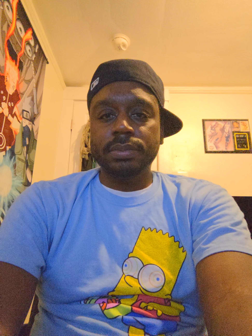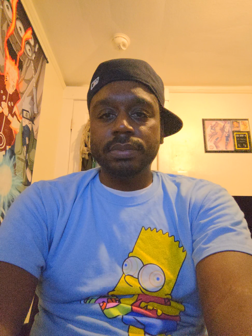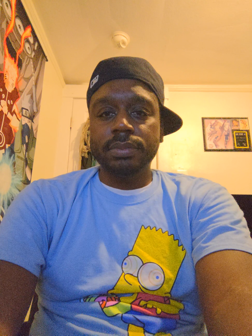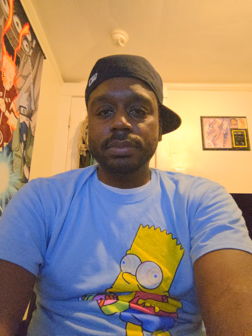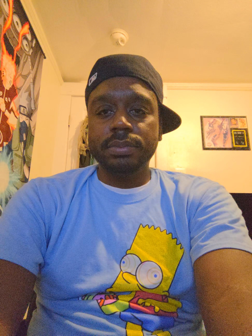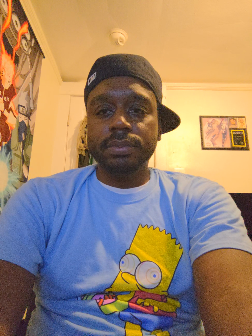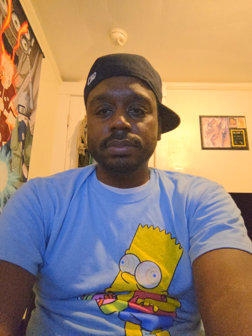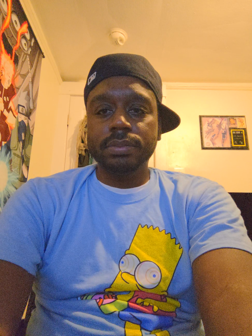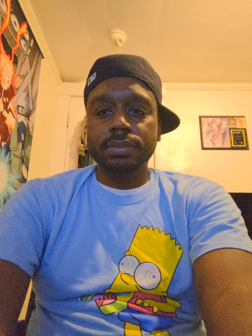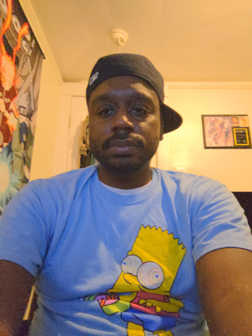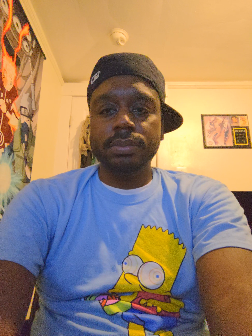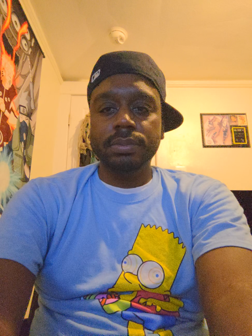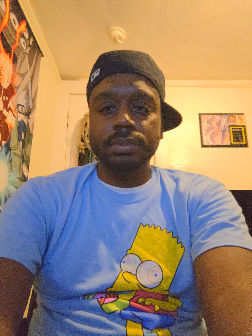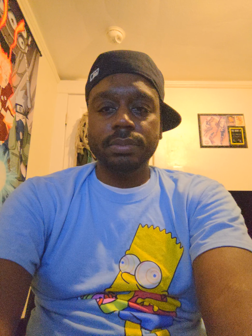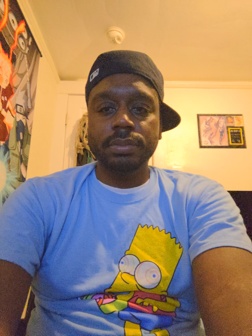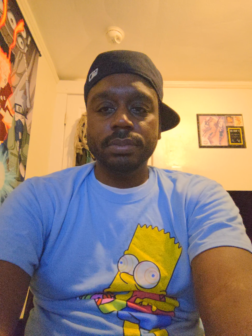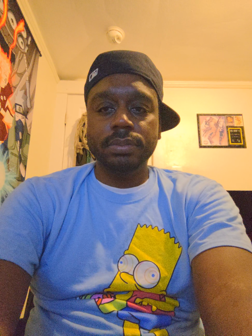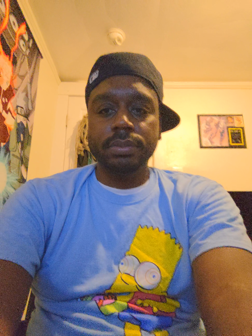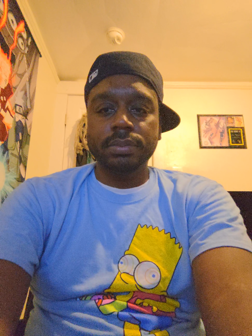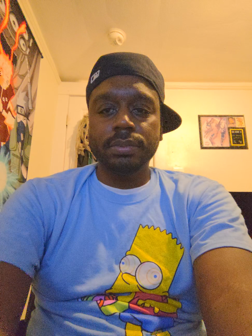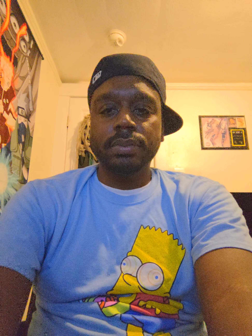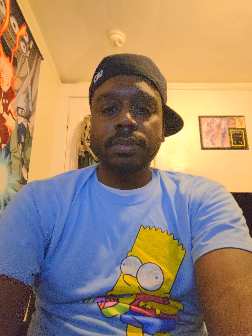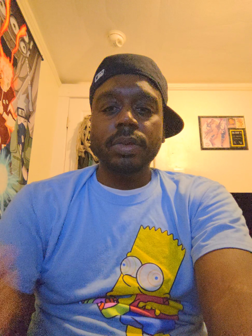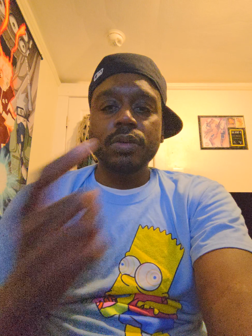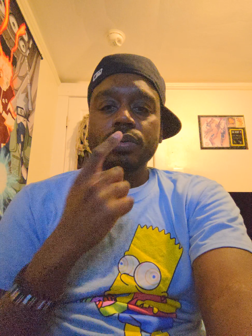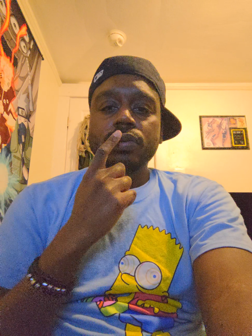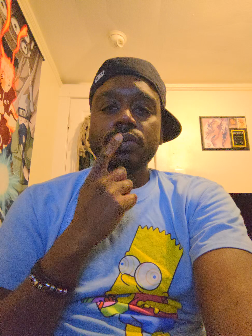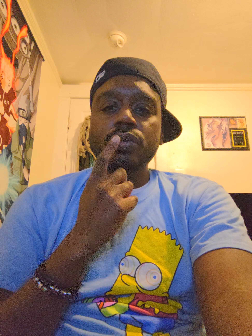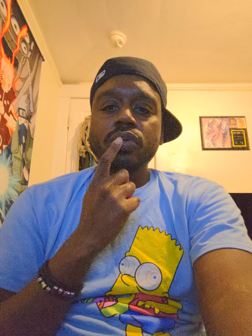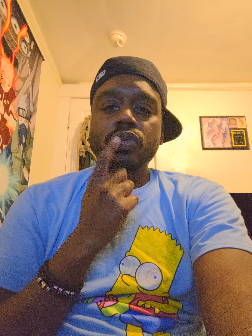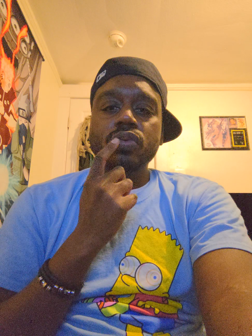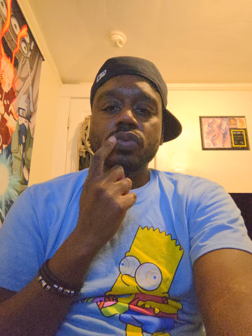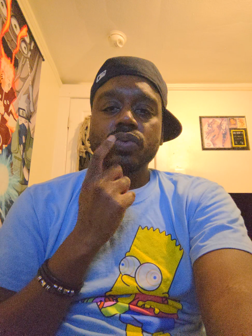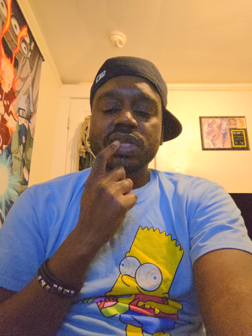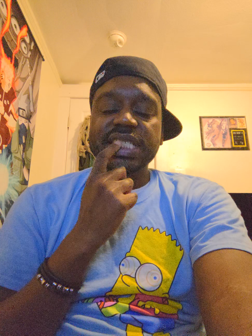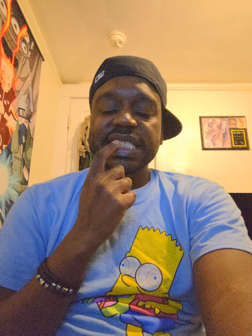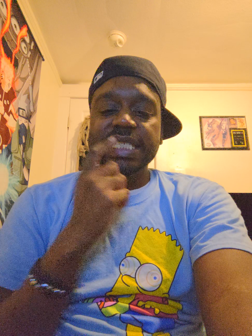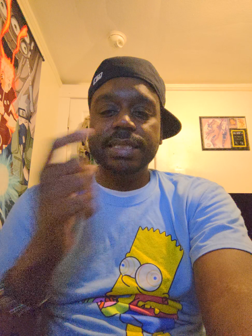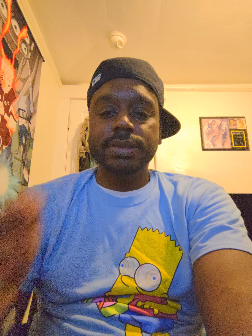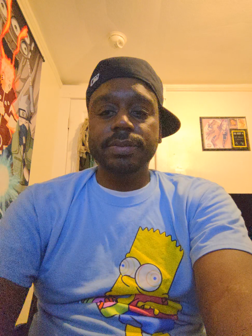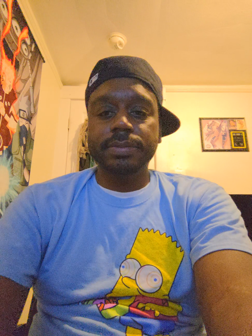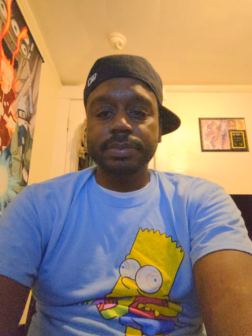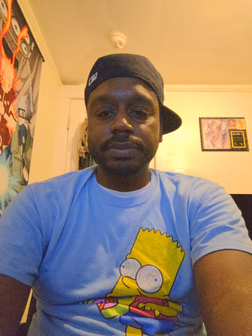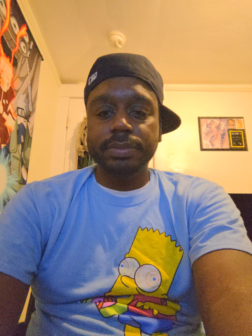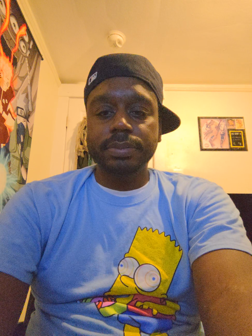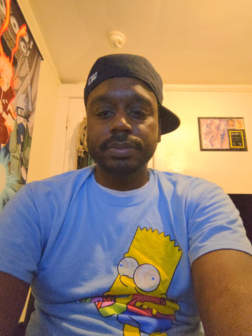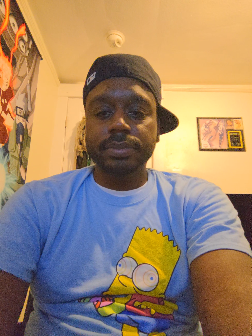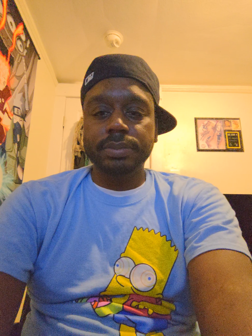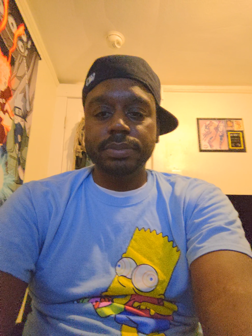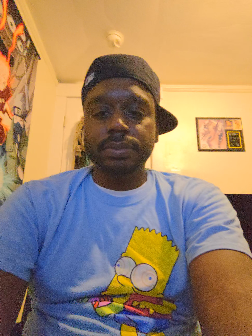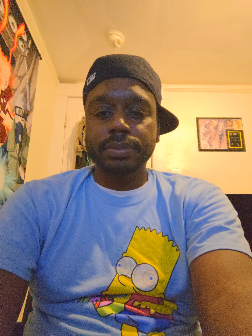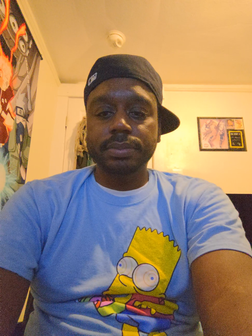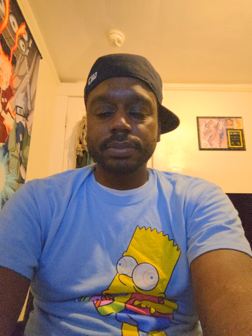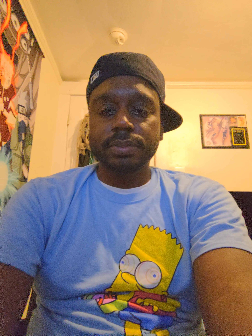tooth